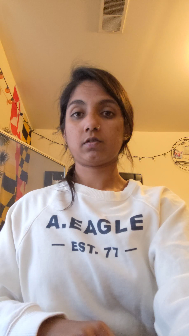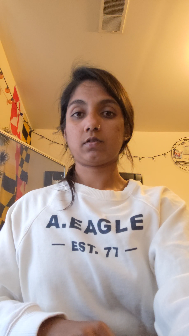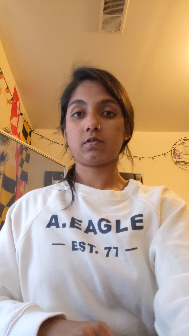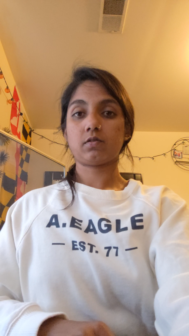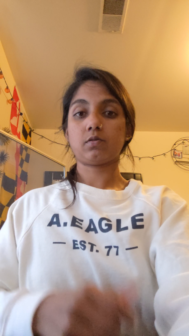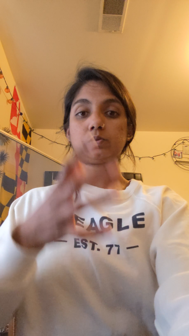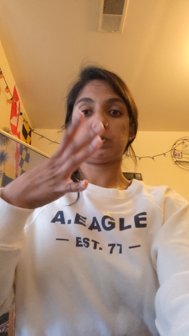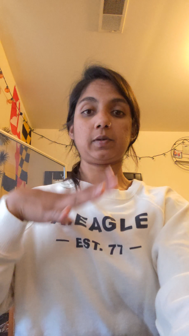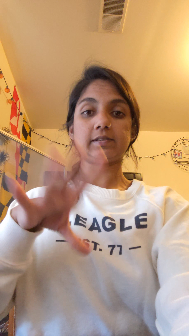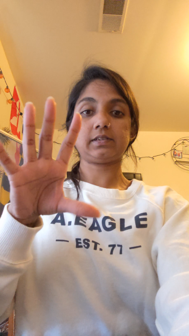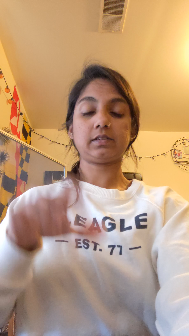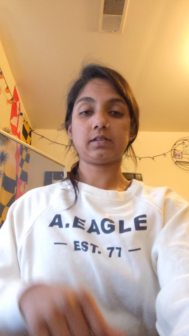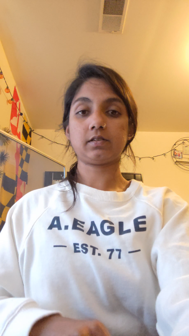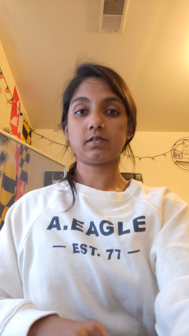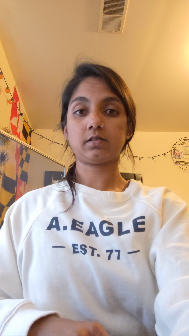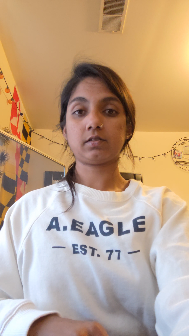dress